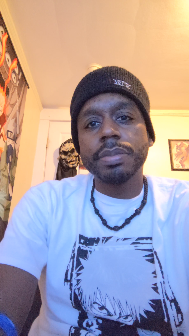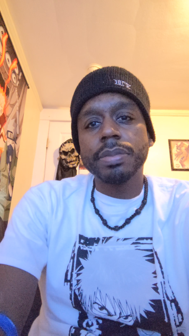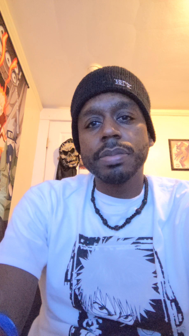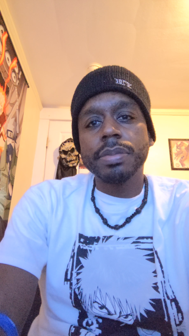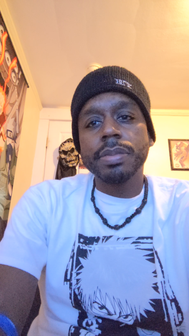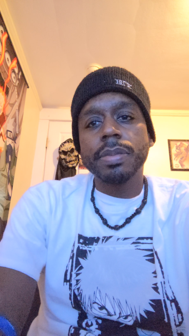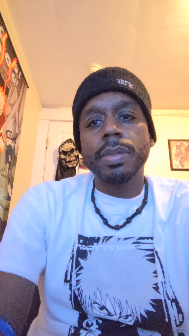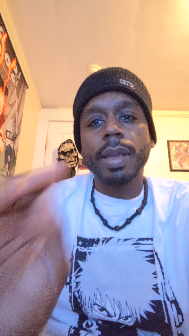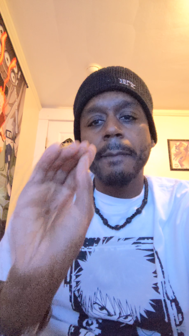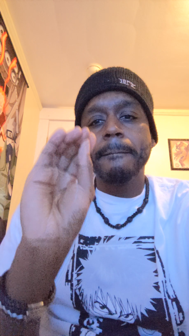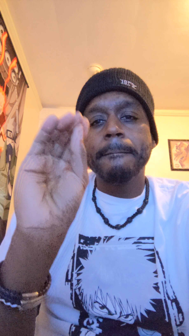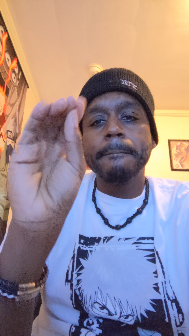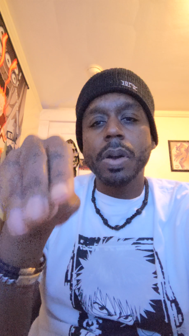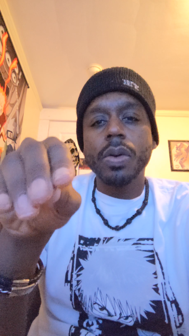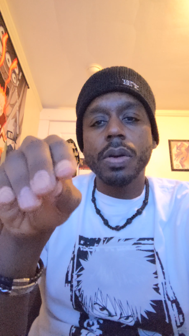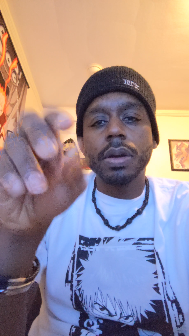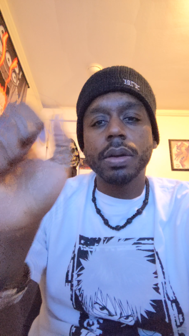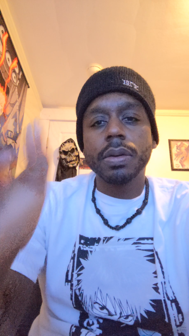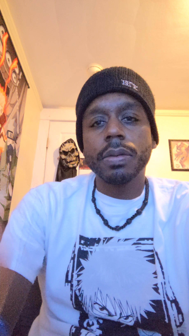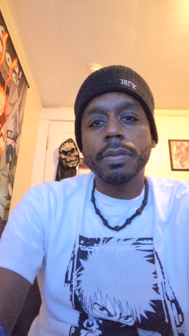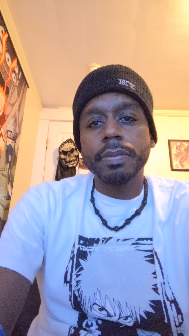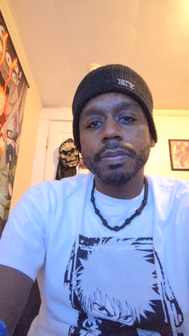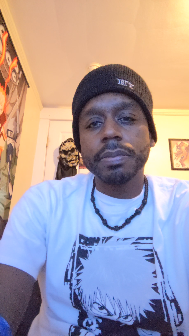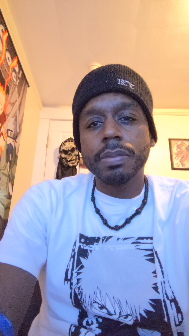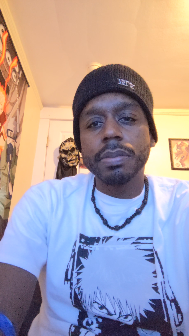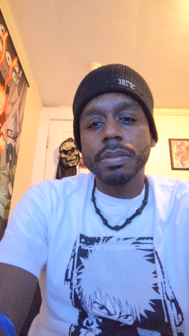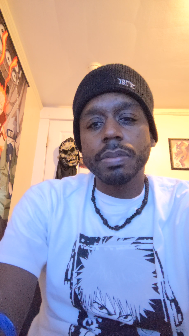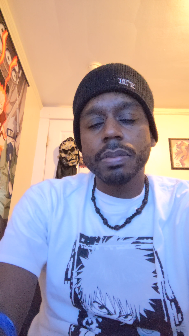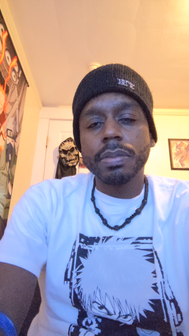put